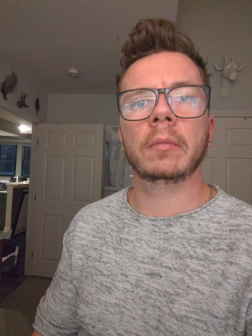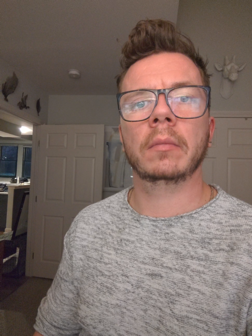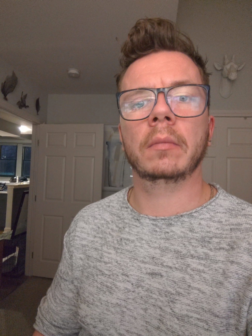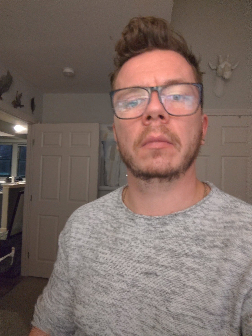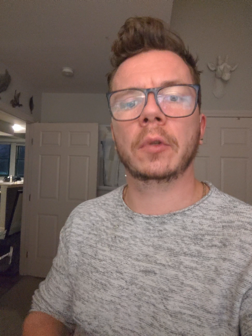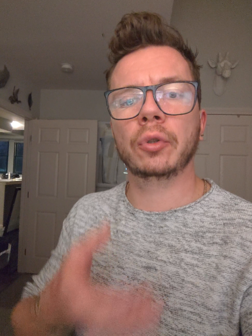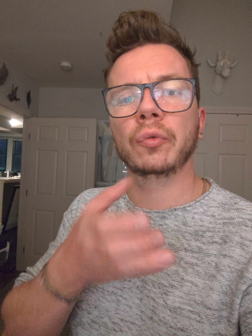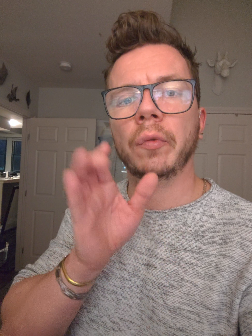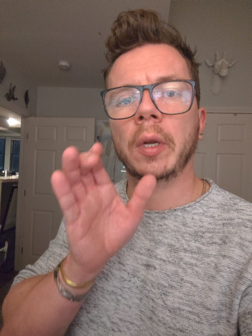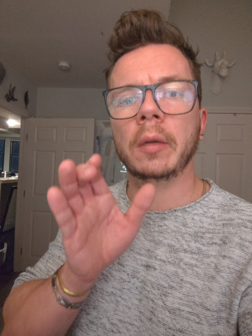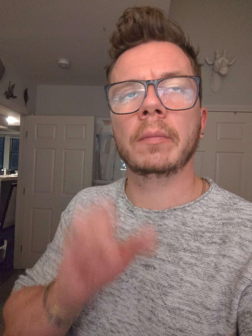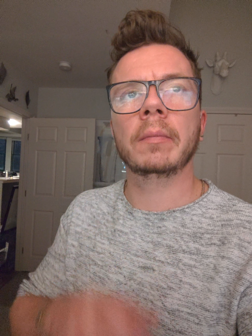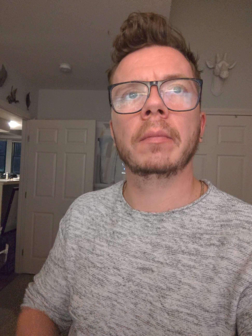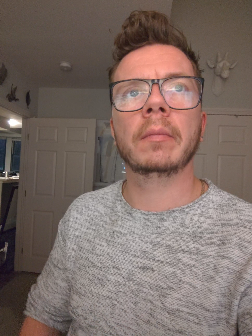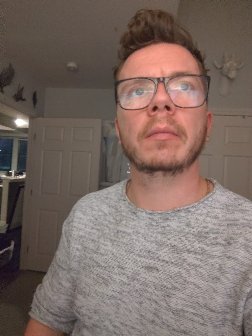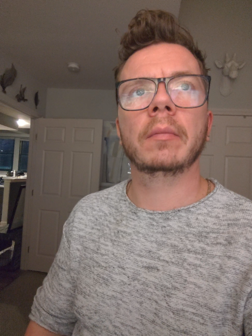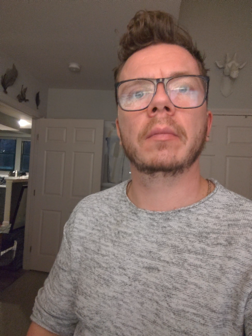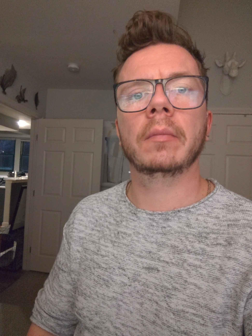drink